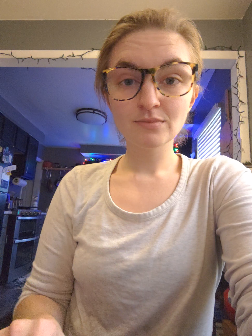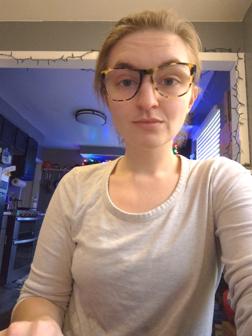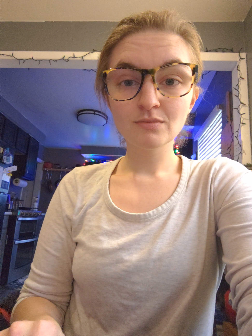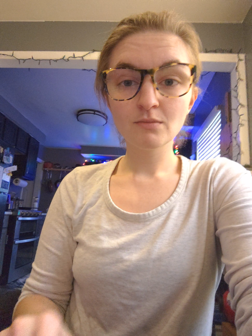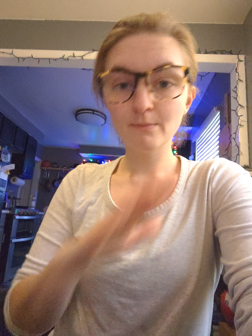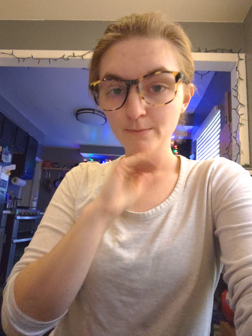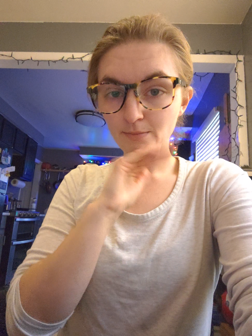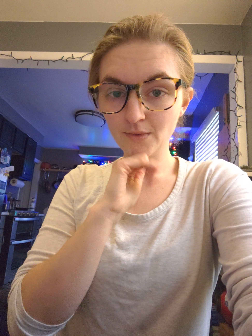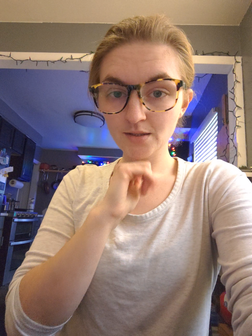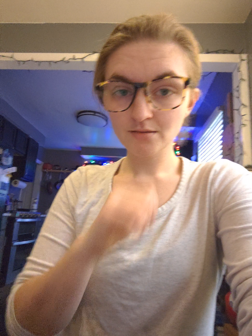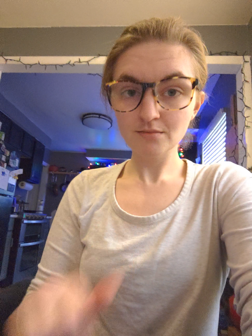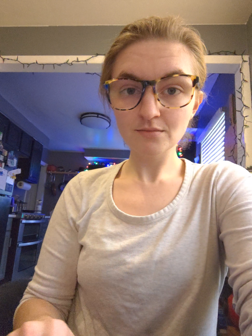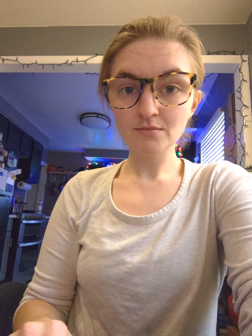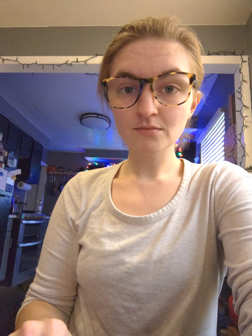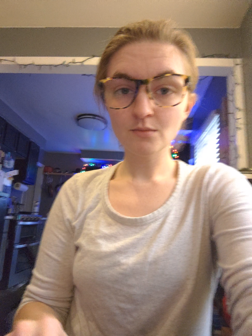pig